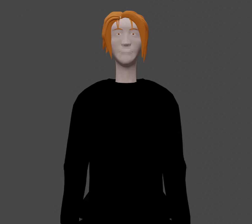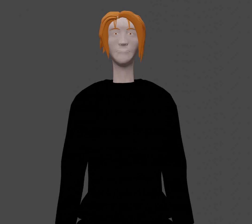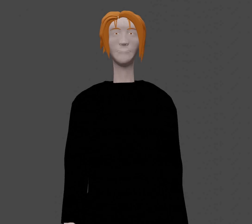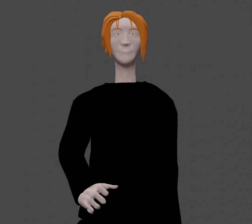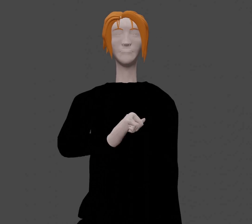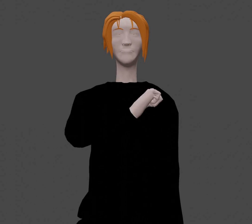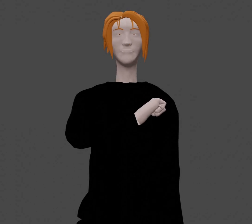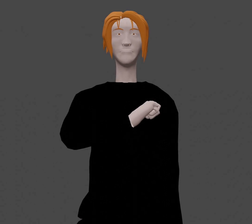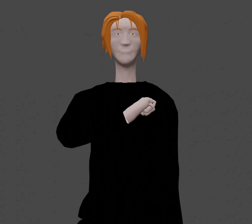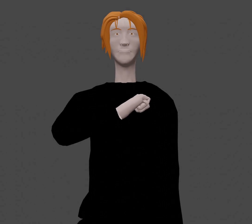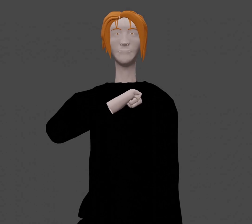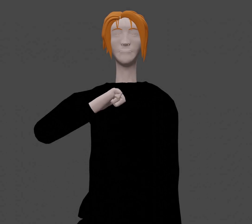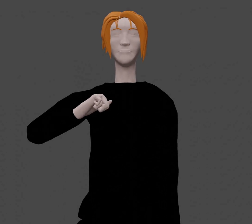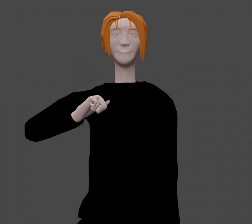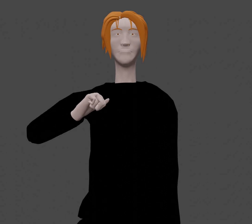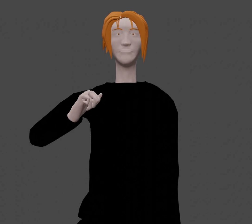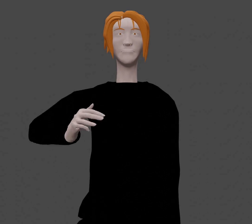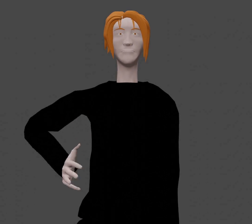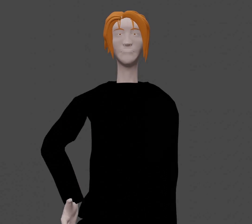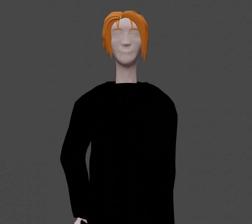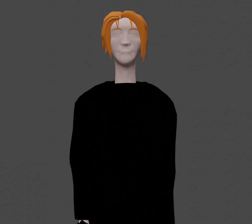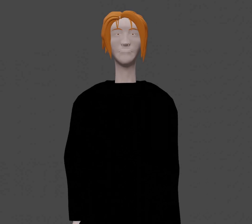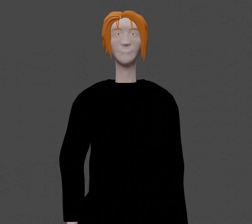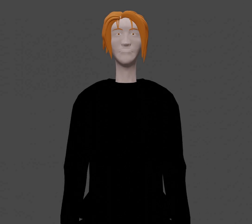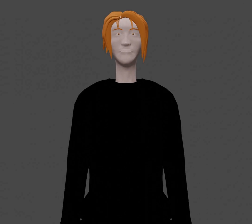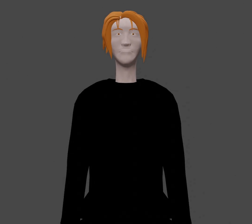Atlanta